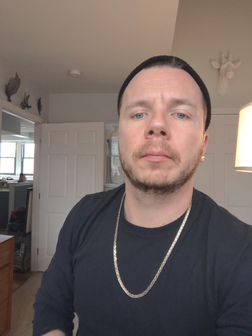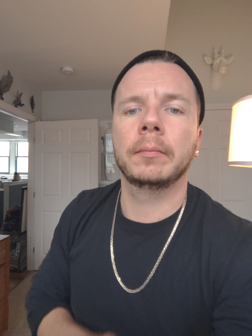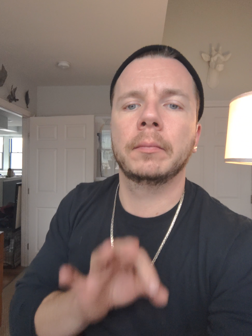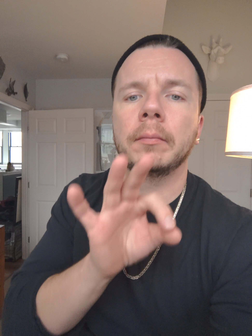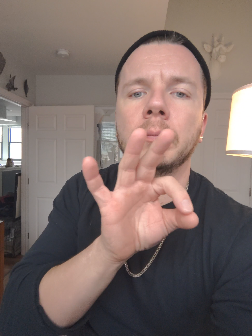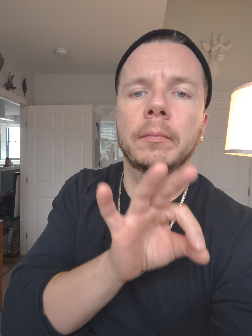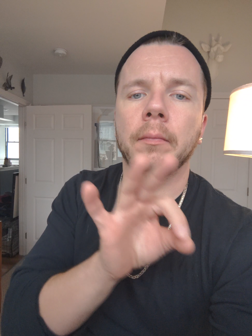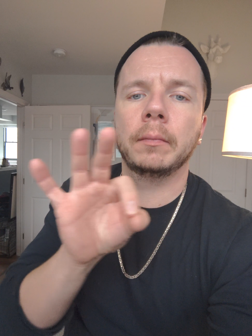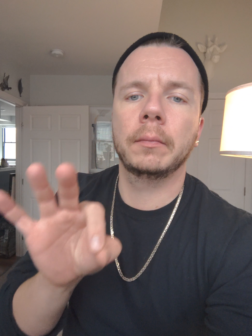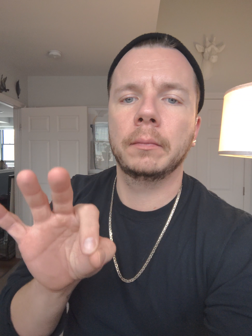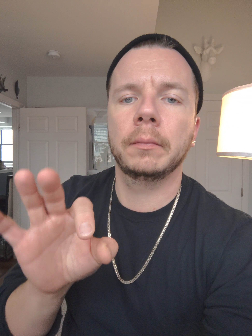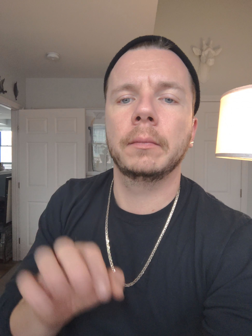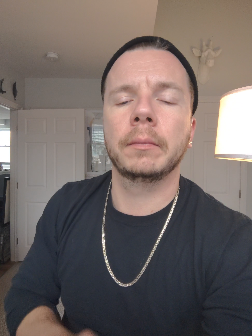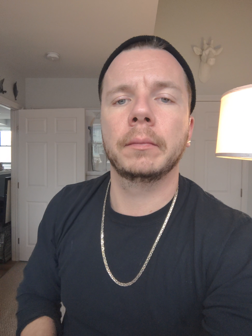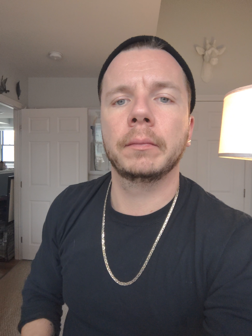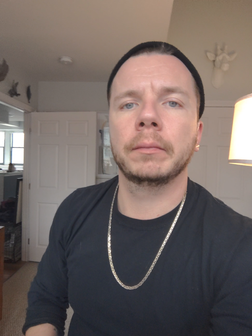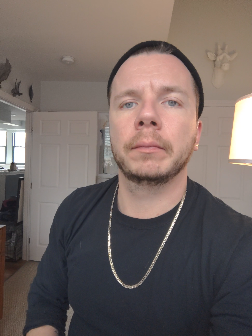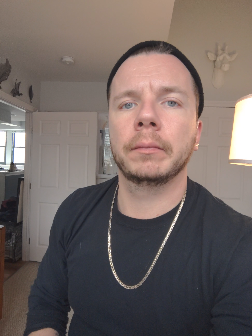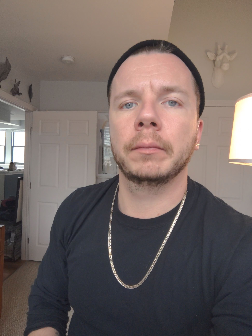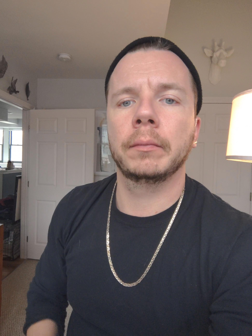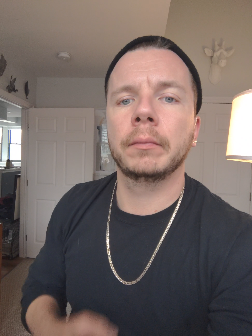french fries